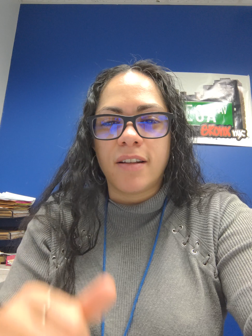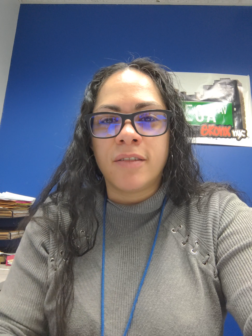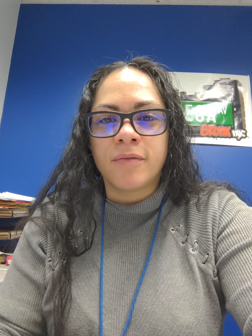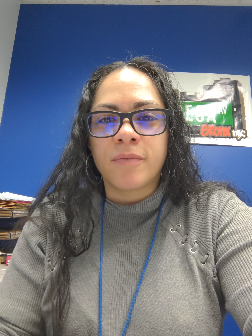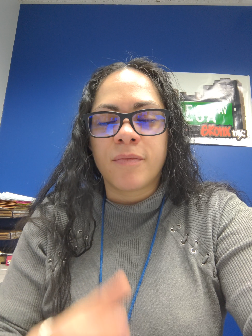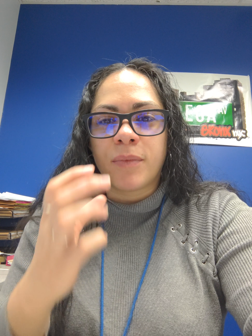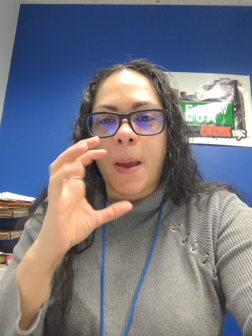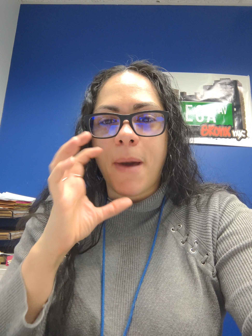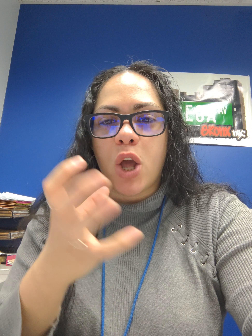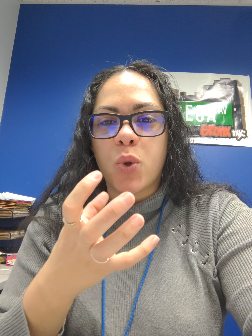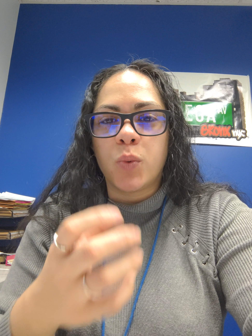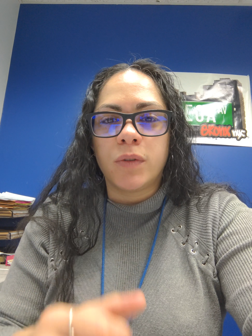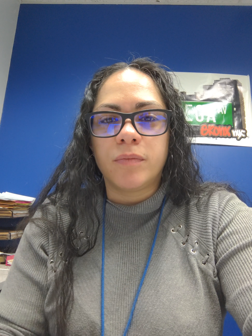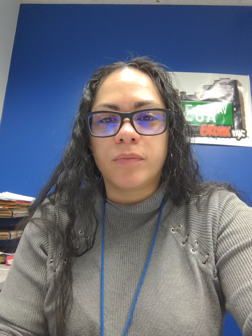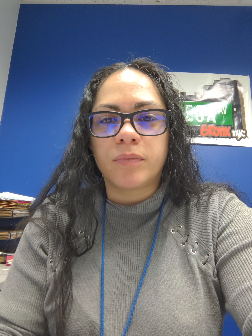balloon